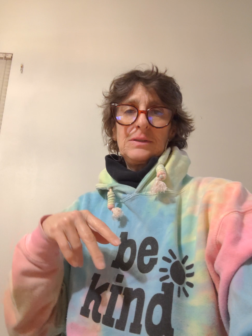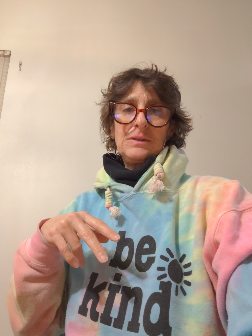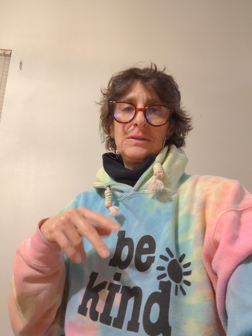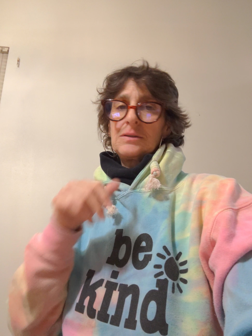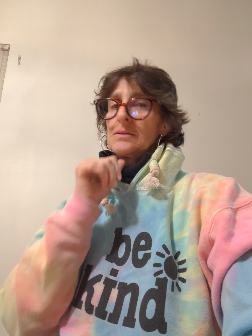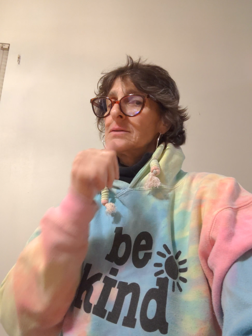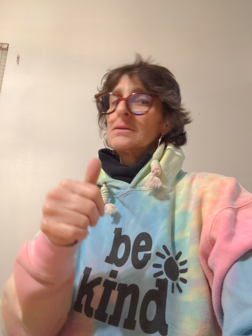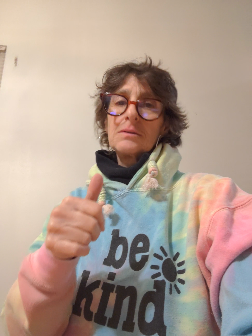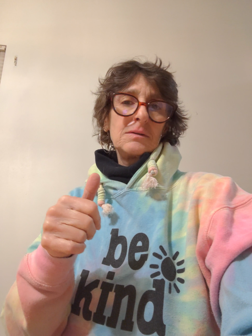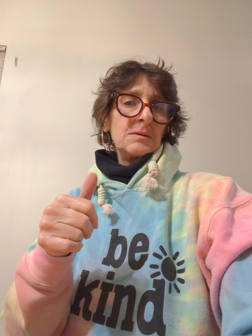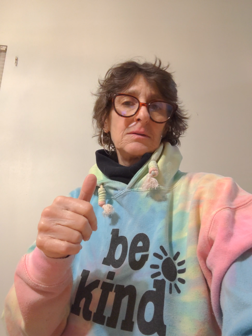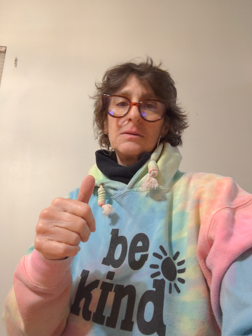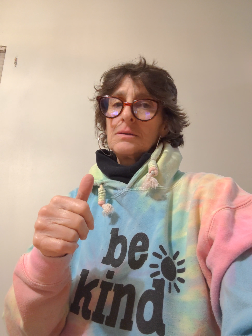not